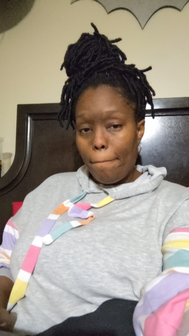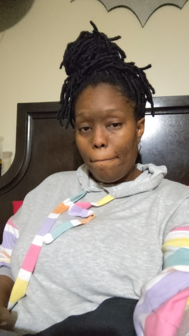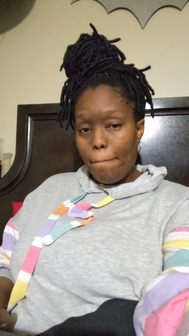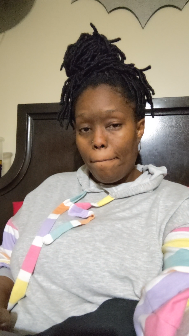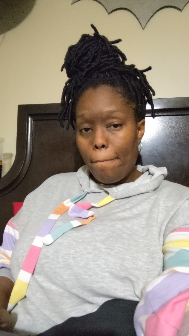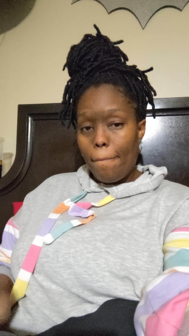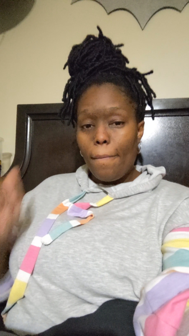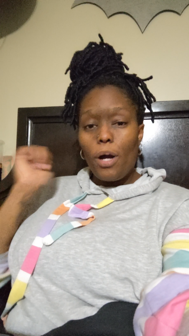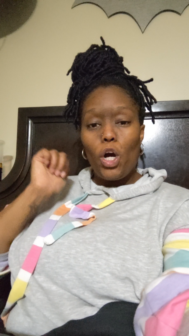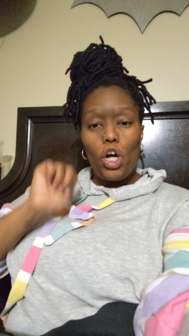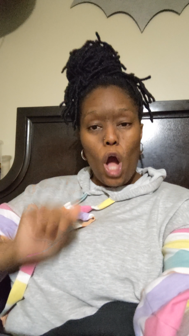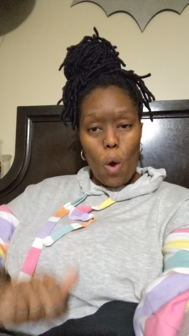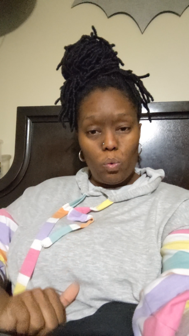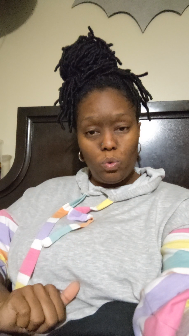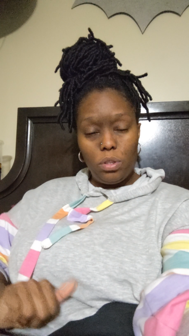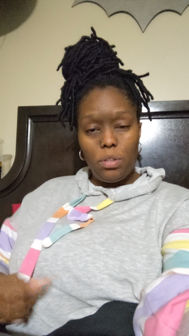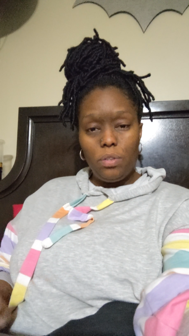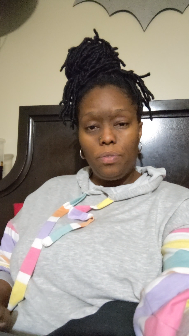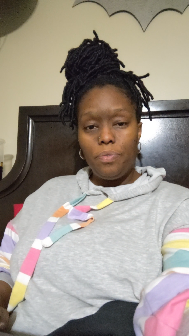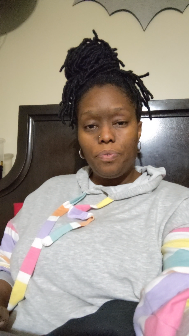coats